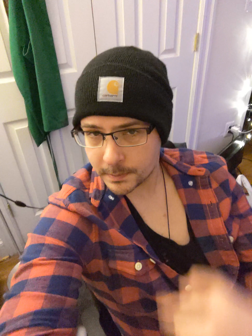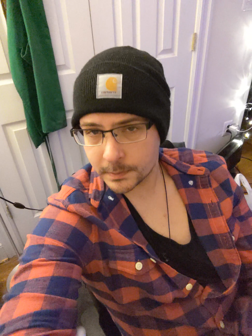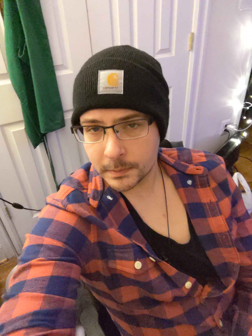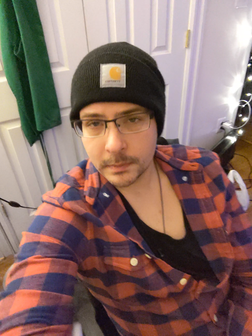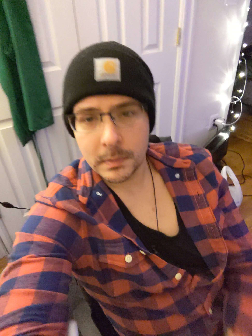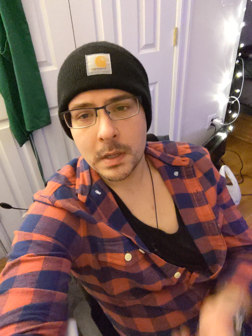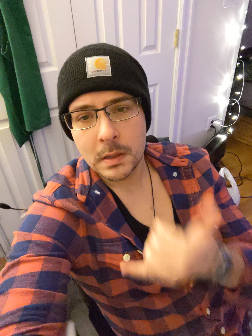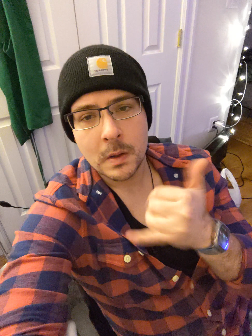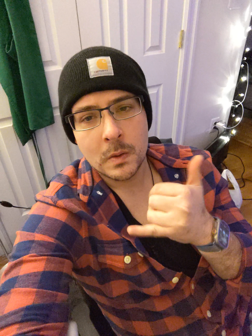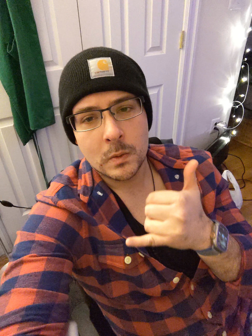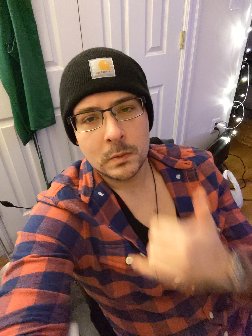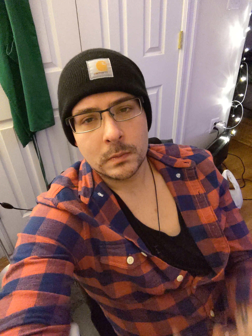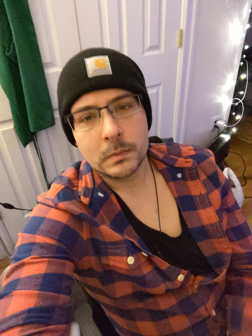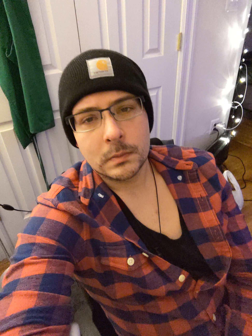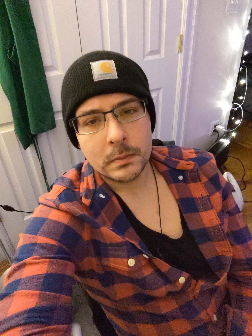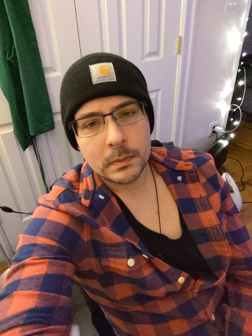yellow